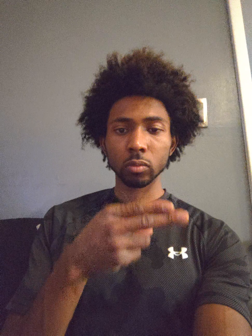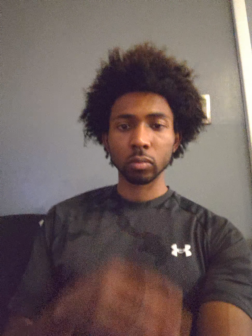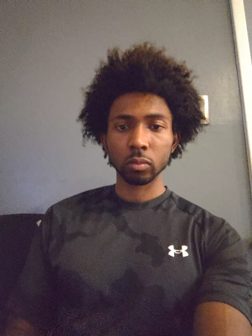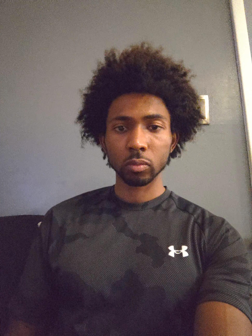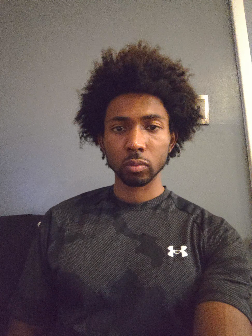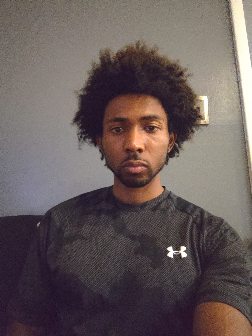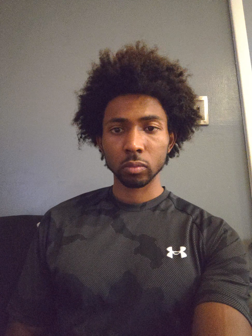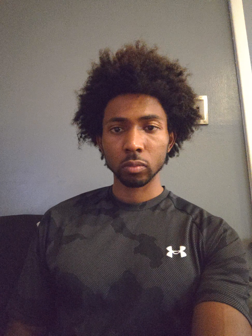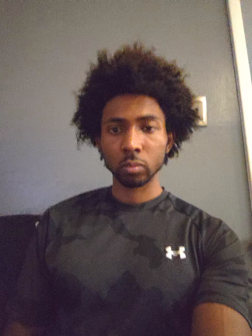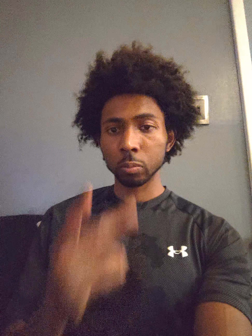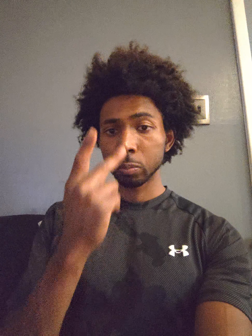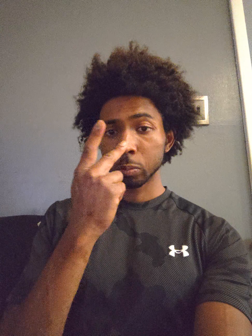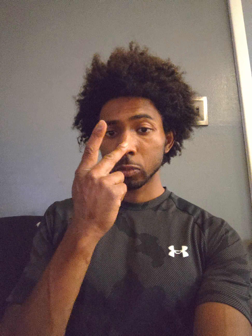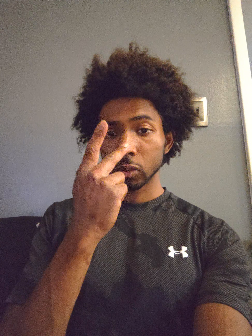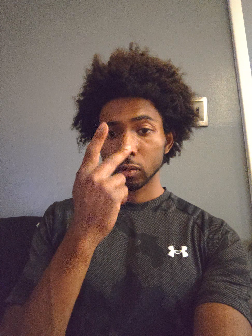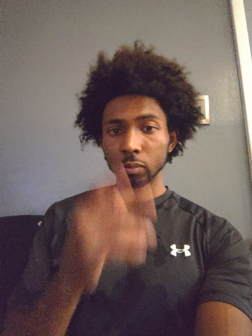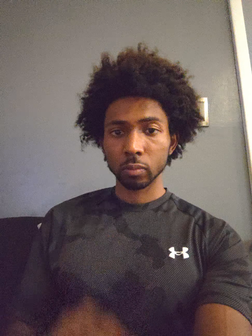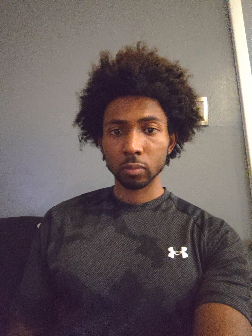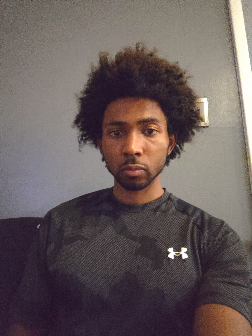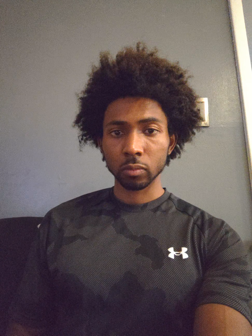penis